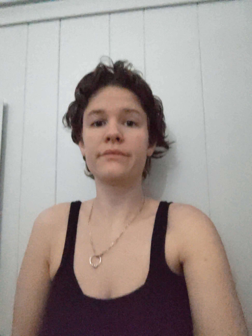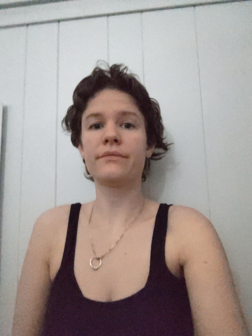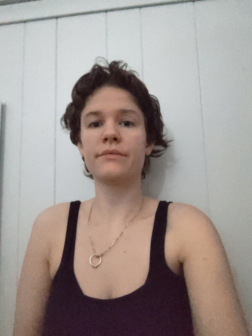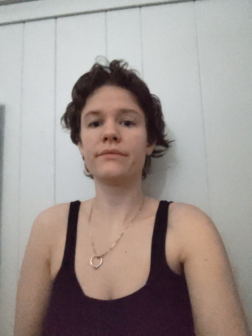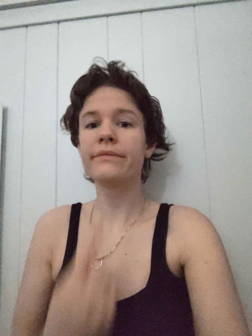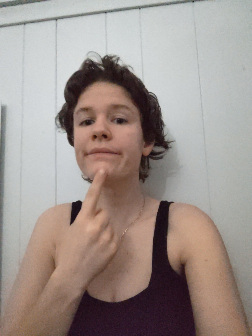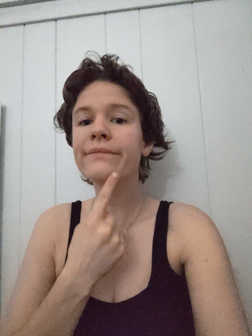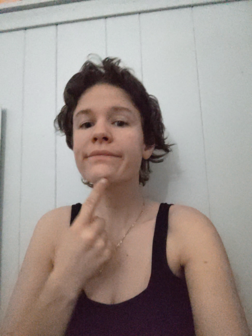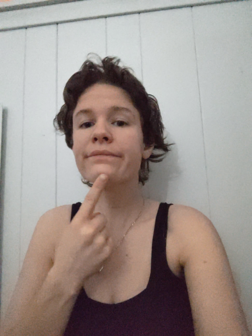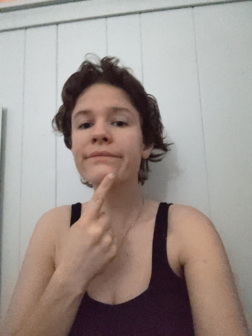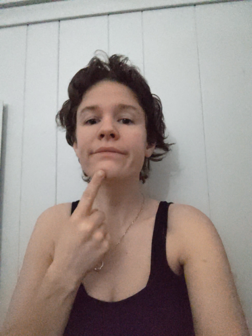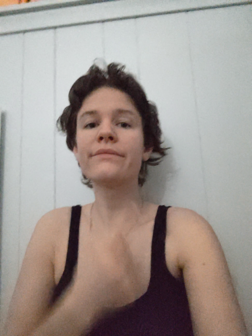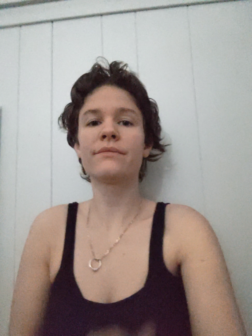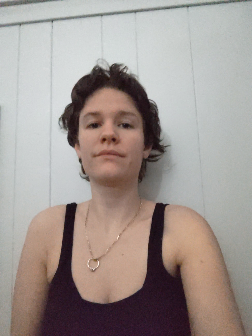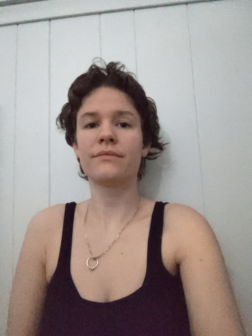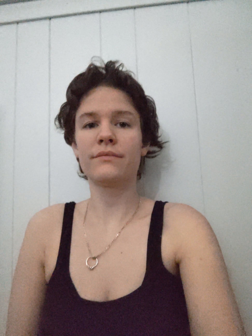chin